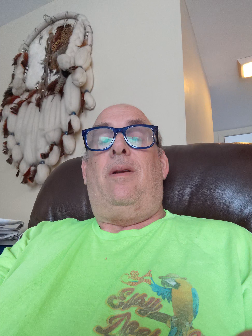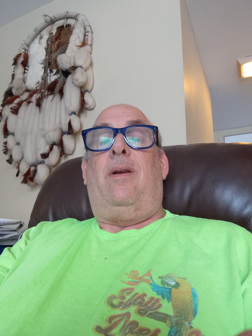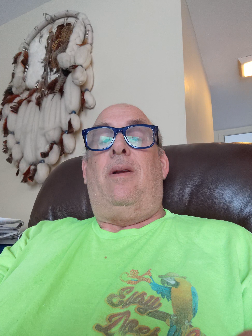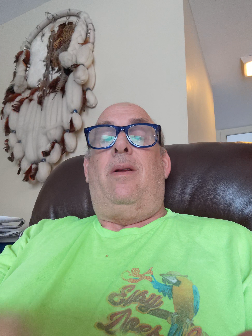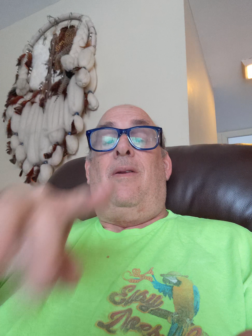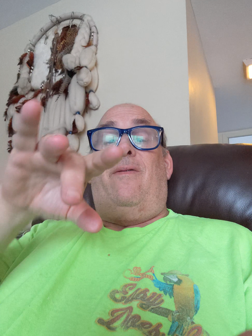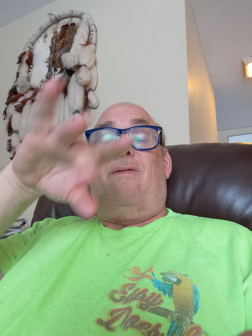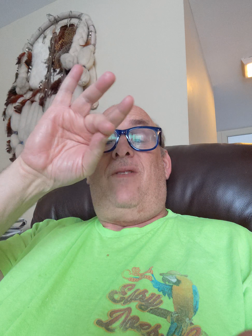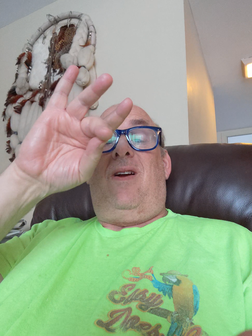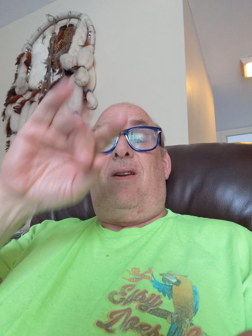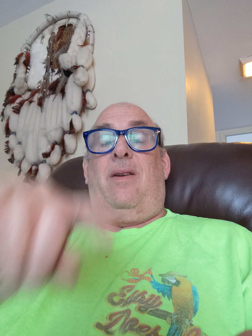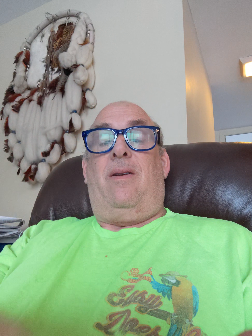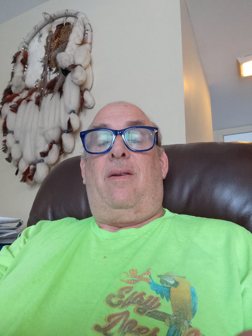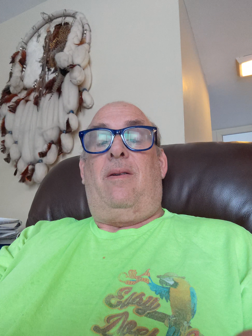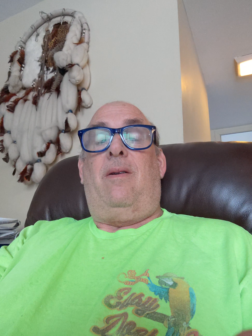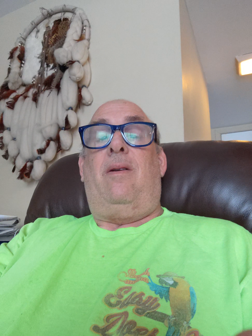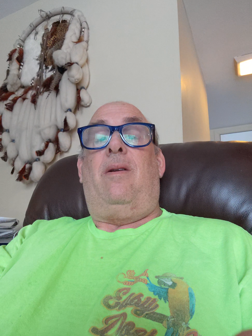find